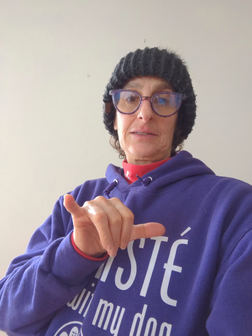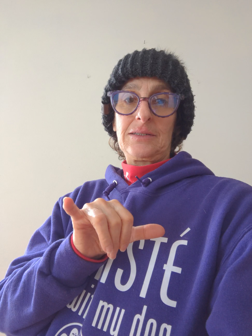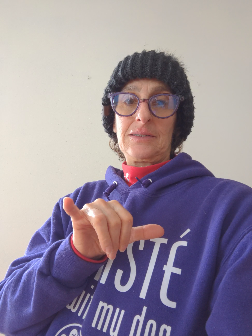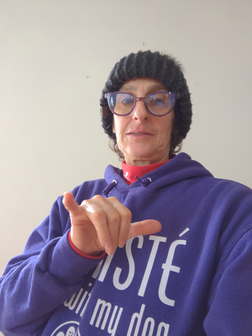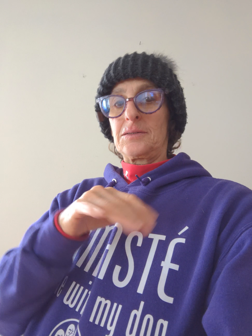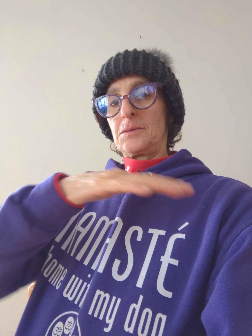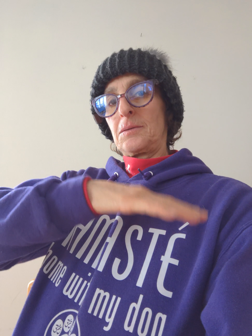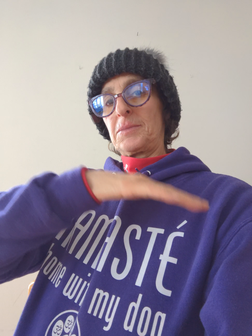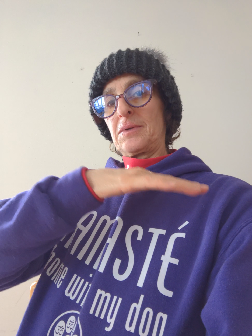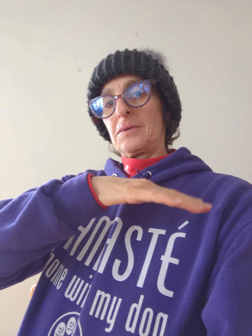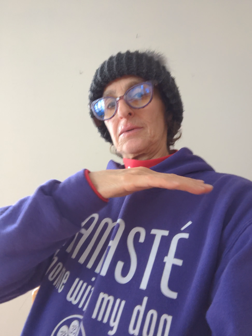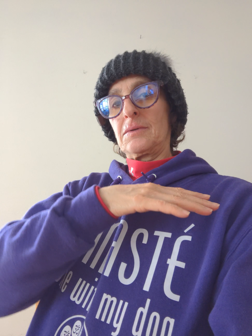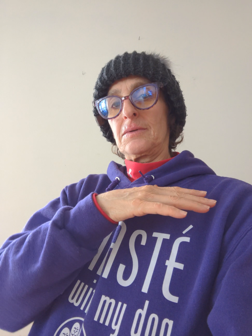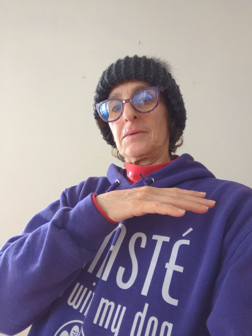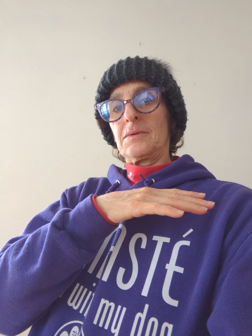table